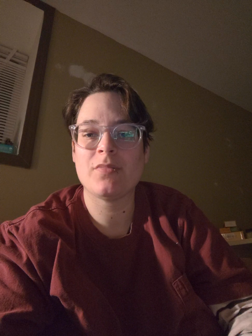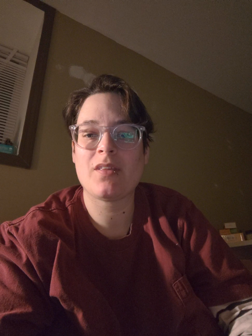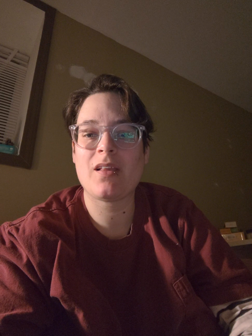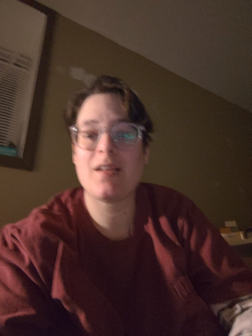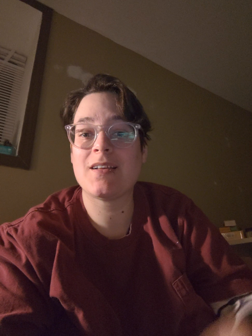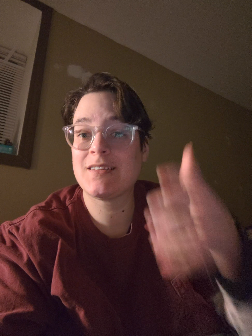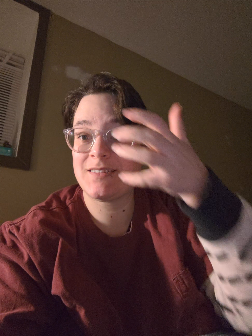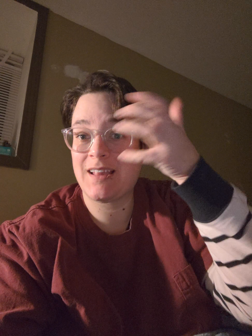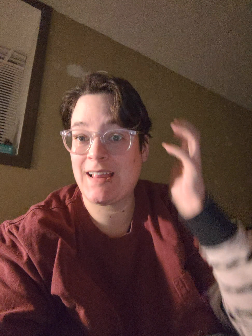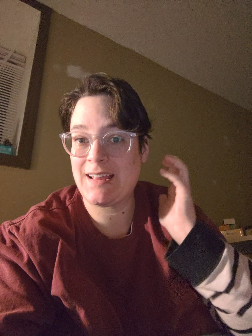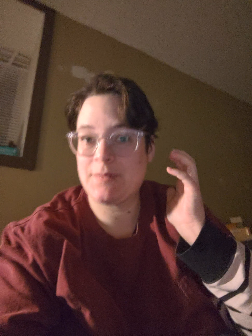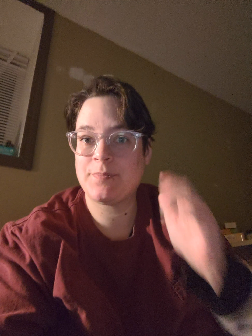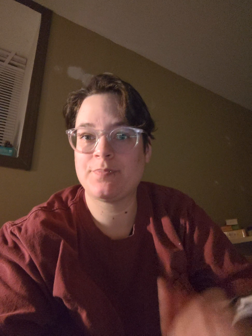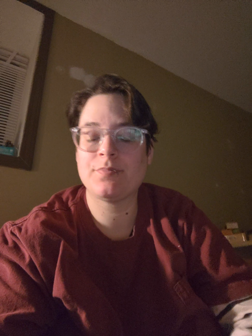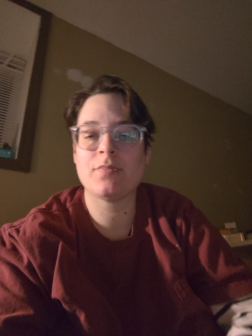lion